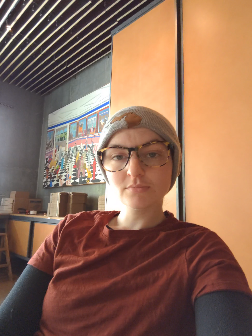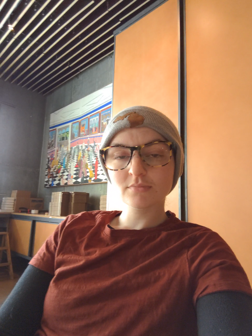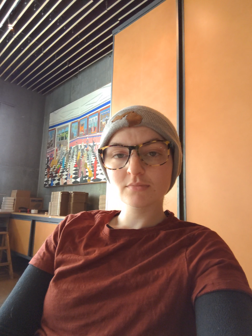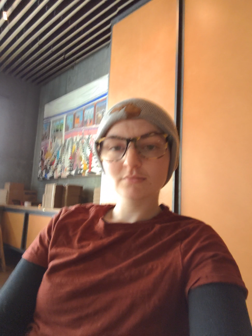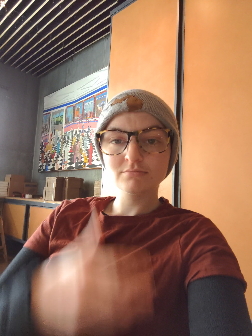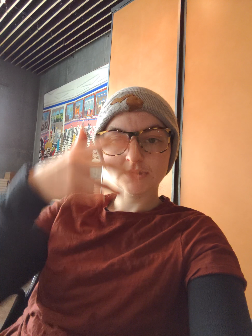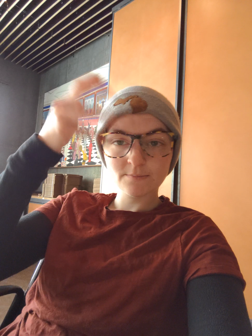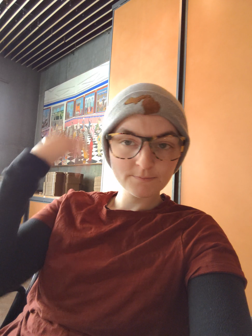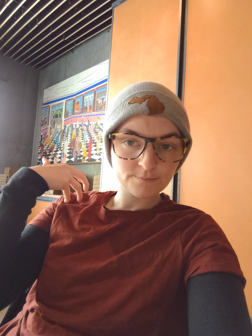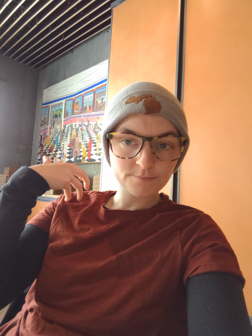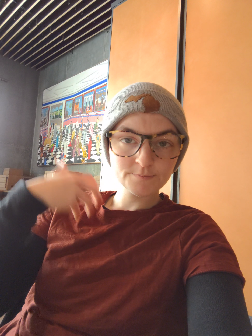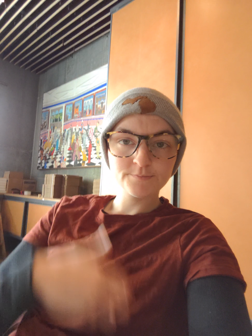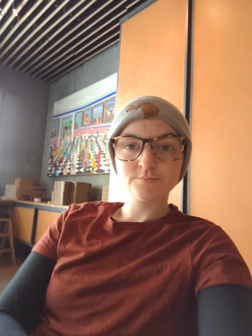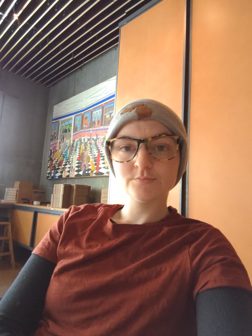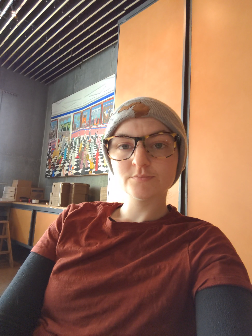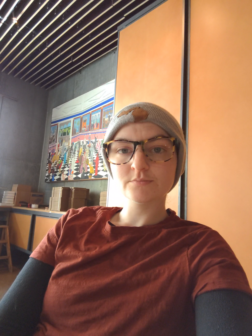lion